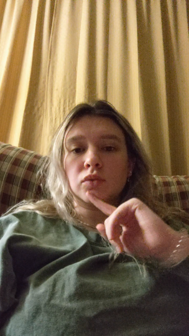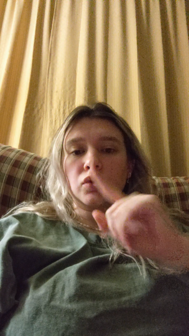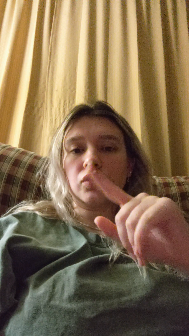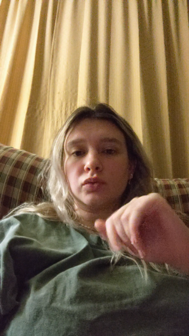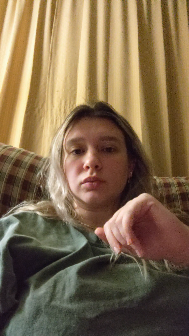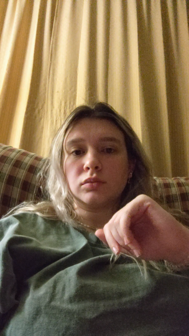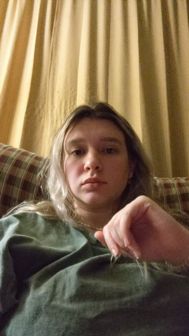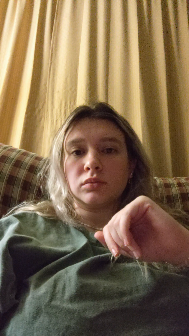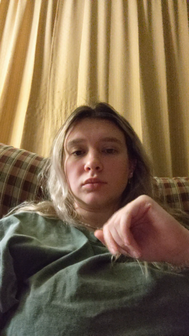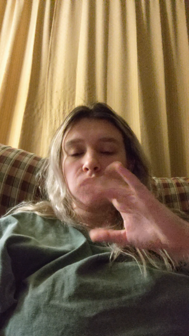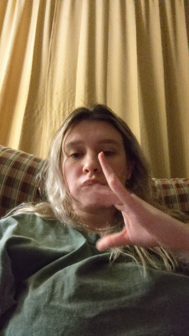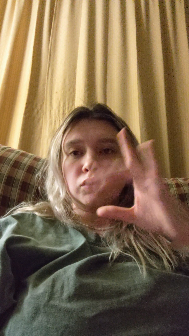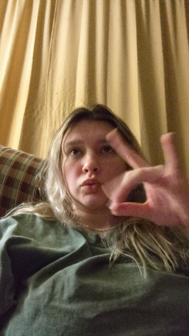choose